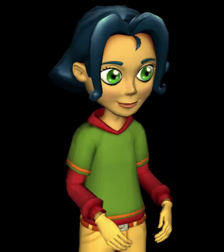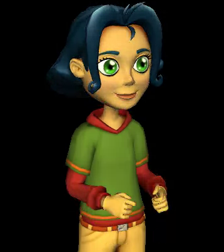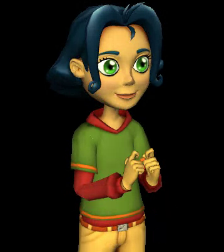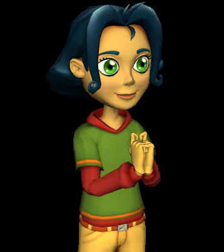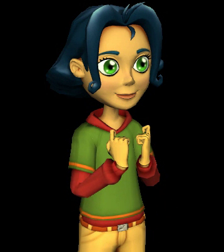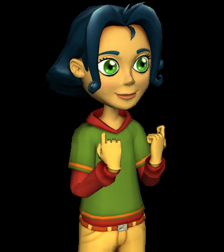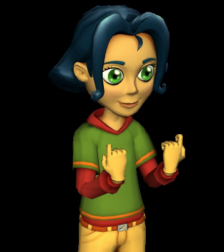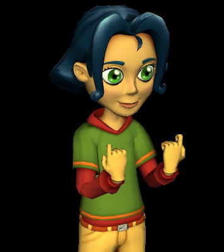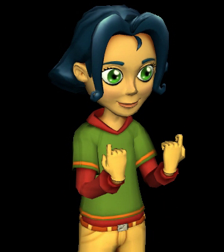صحف